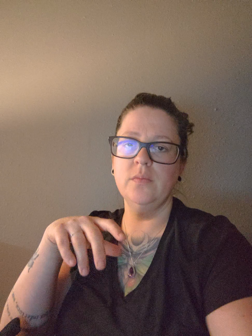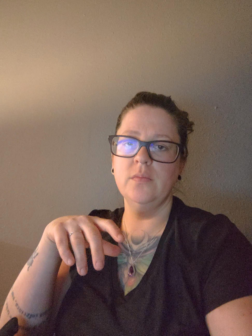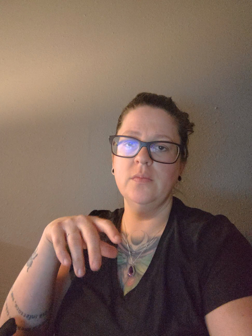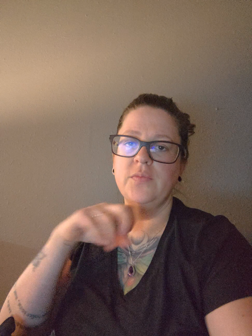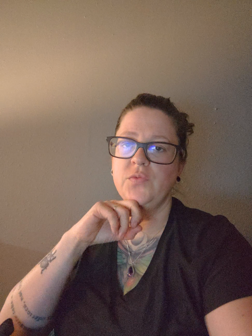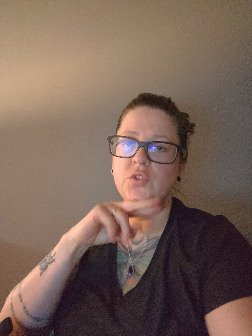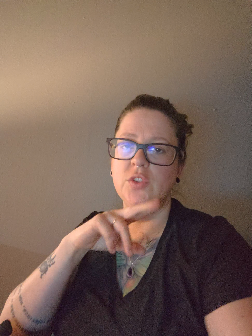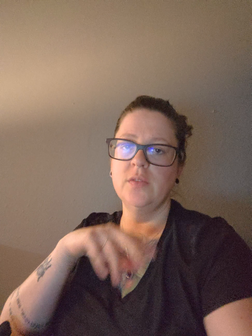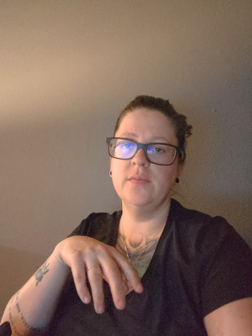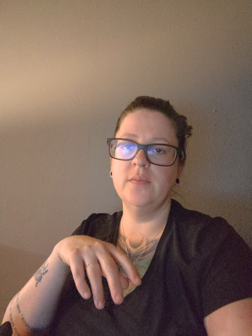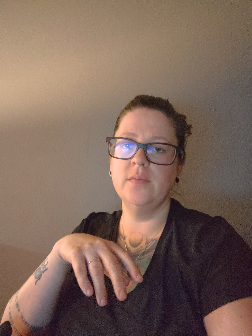frog